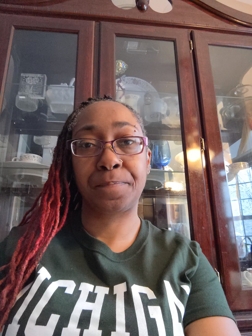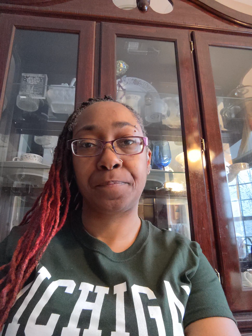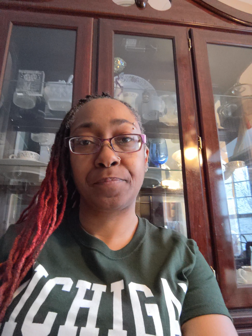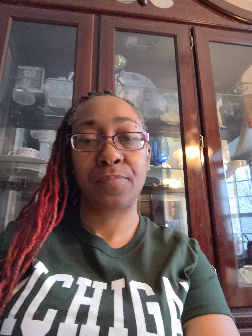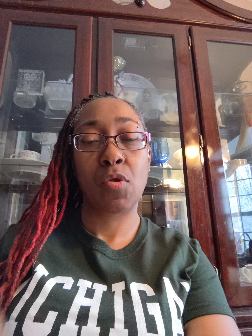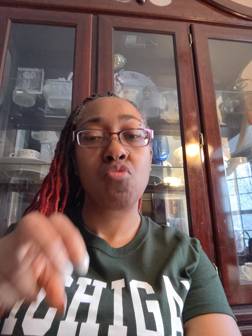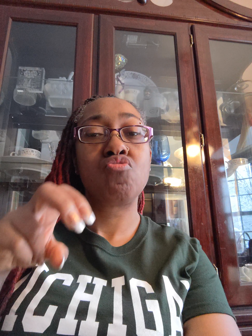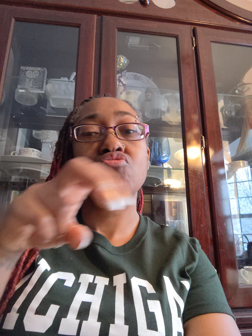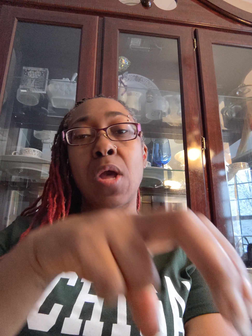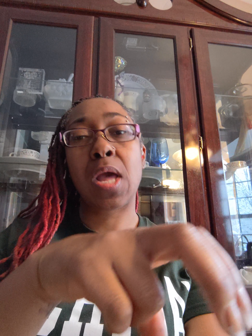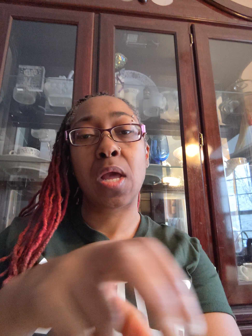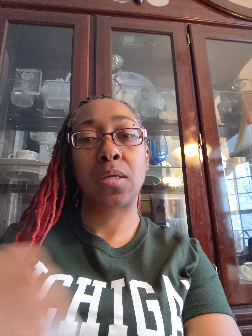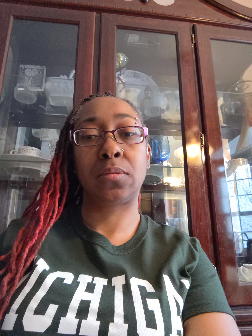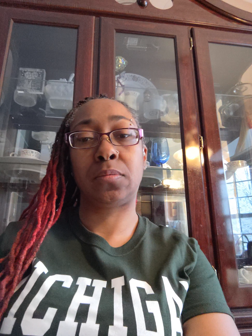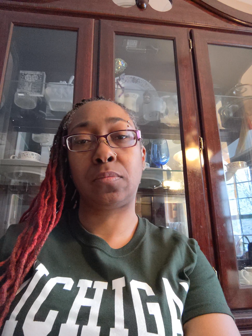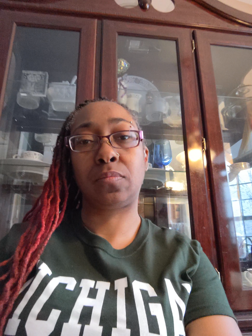ride